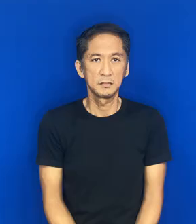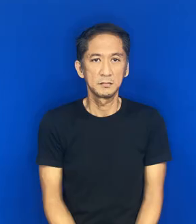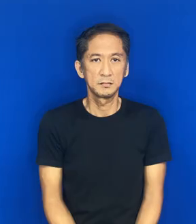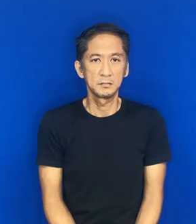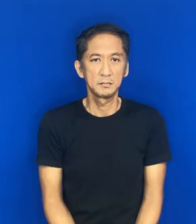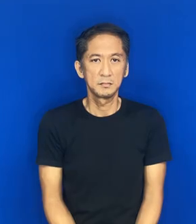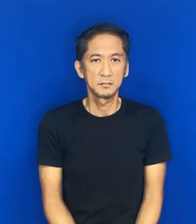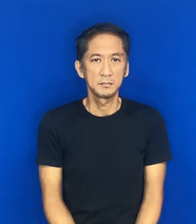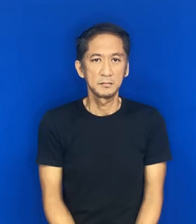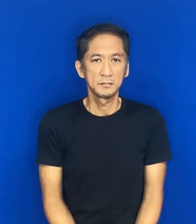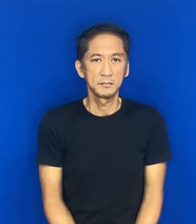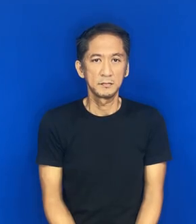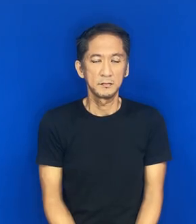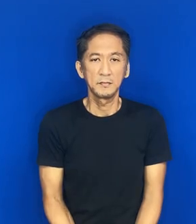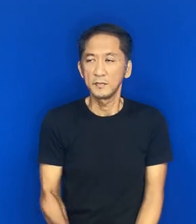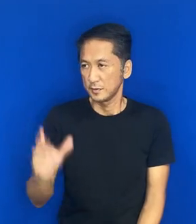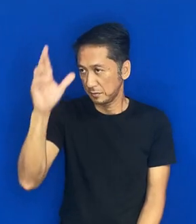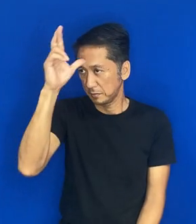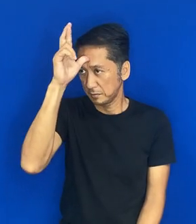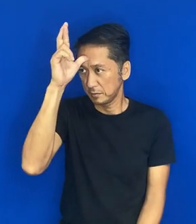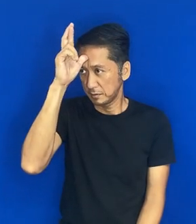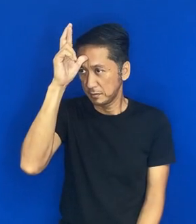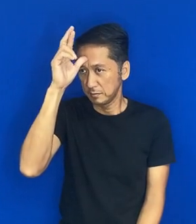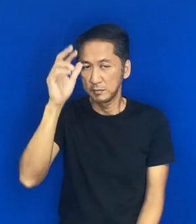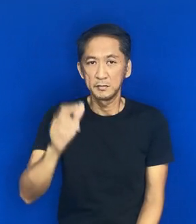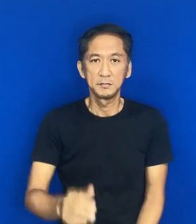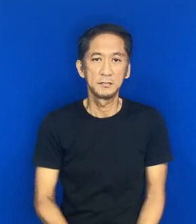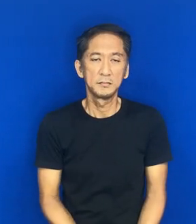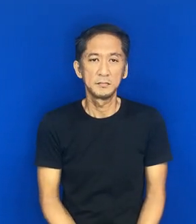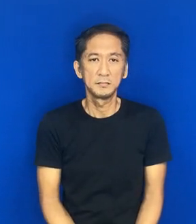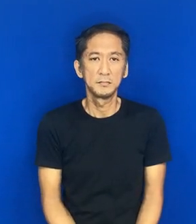chicken